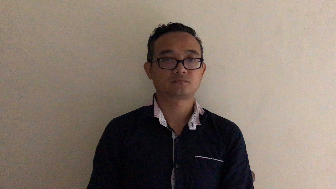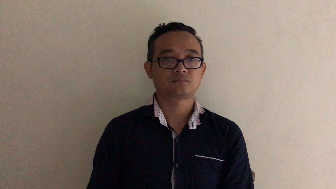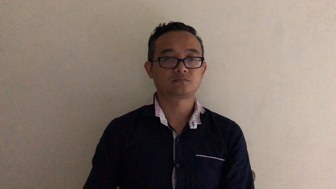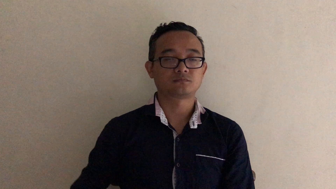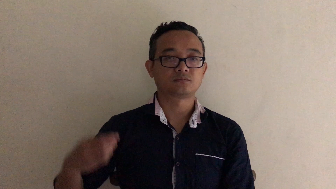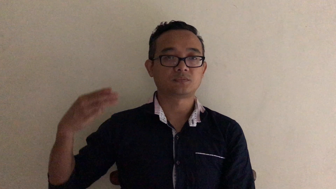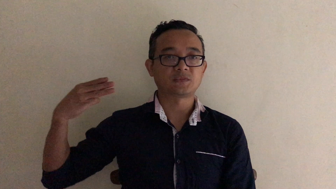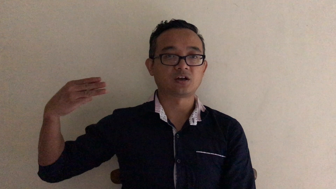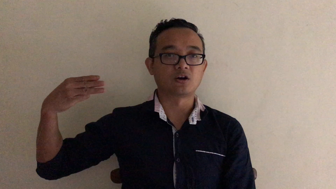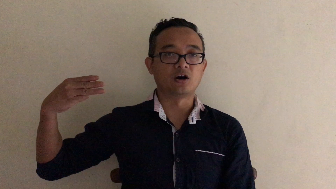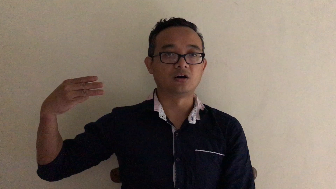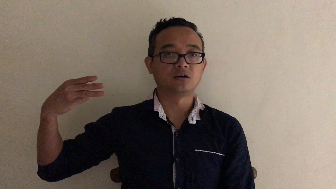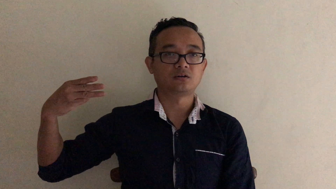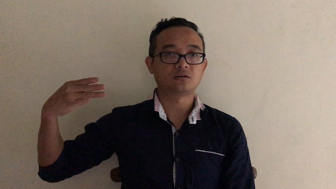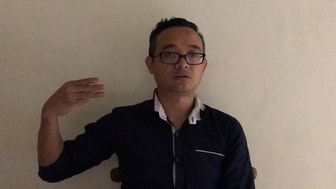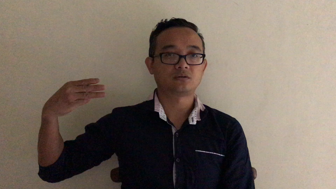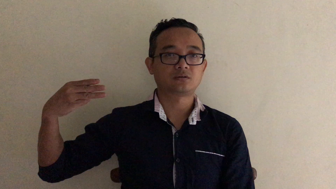घ